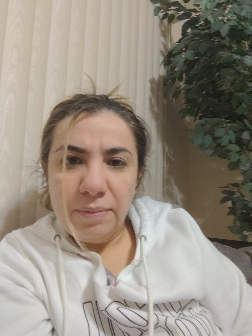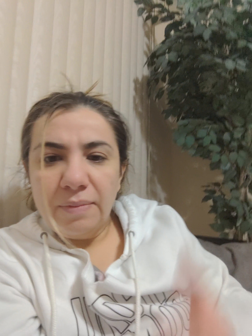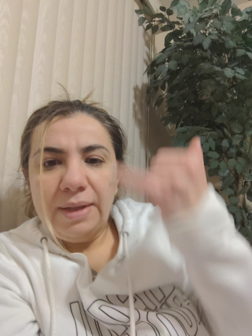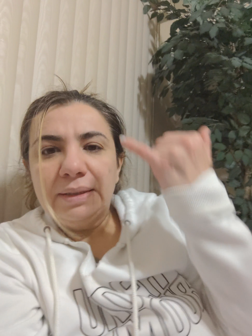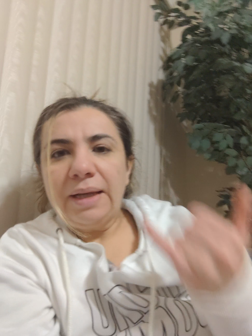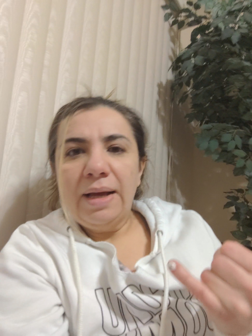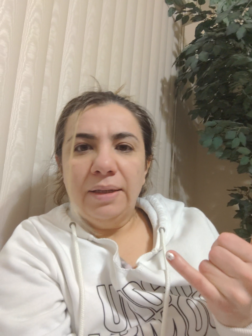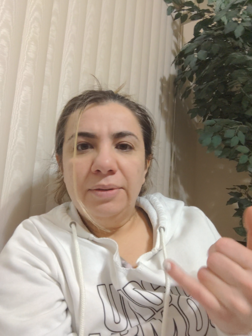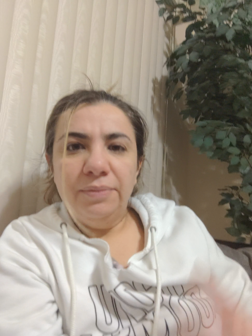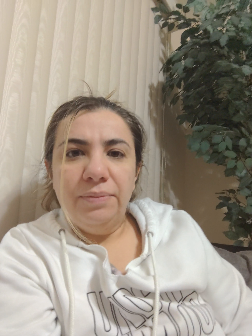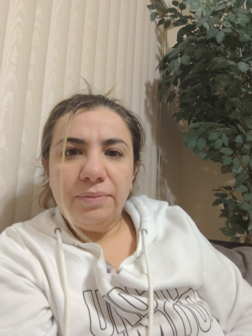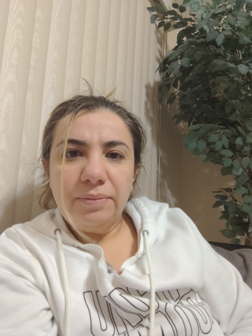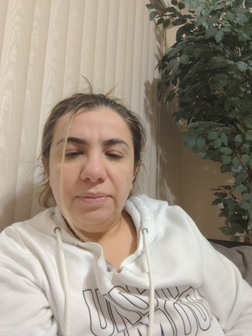now